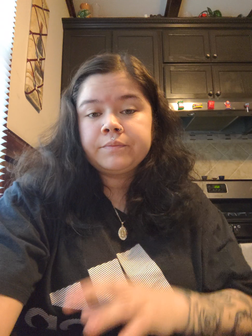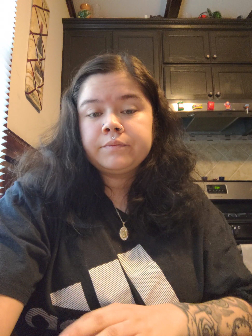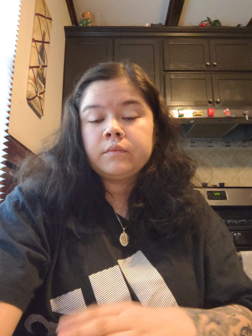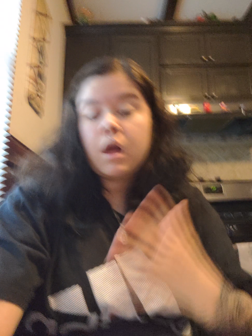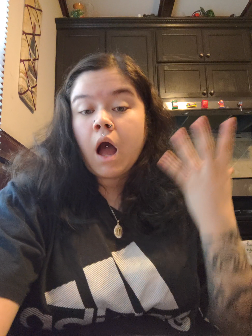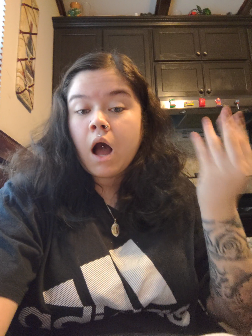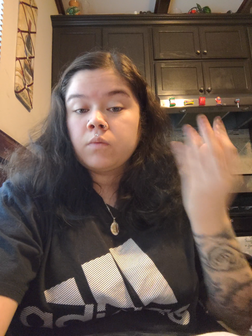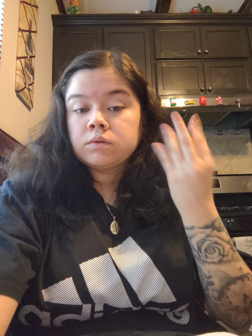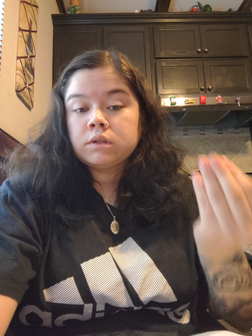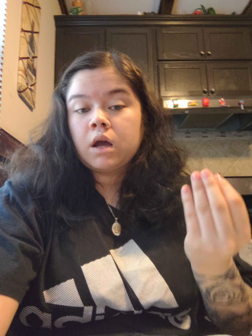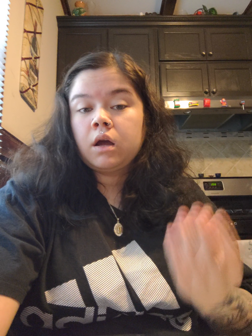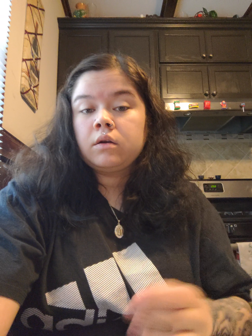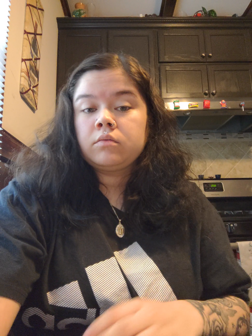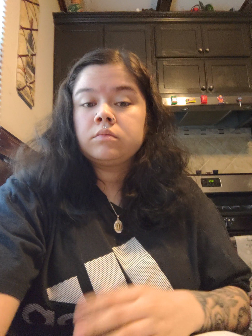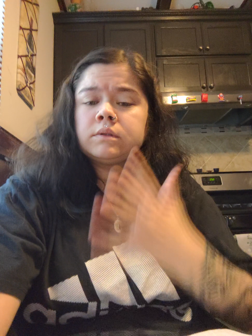outside